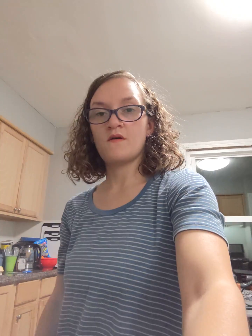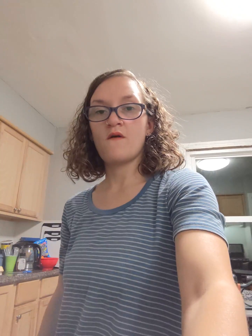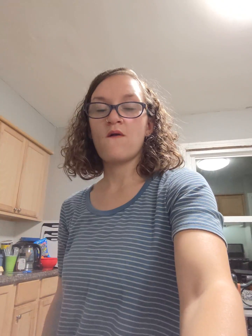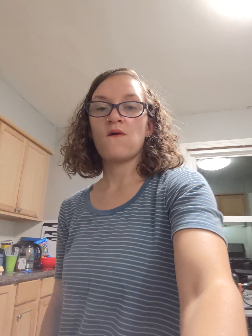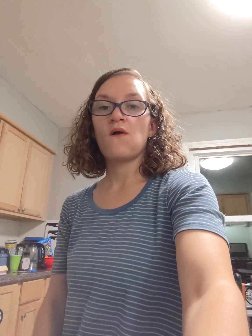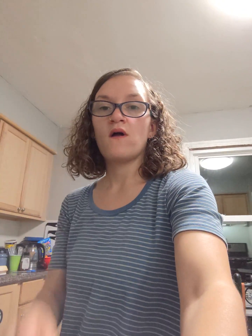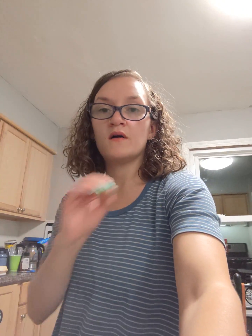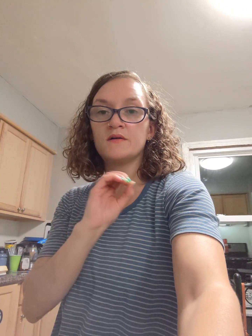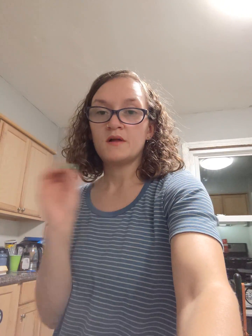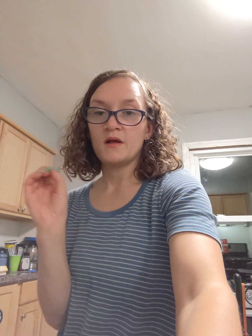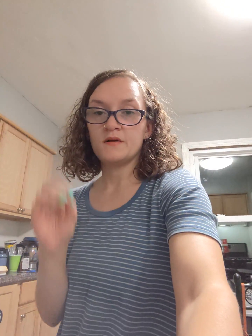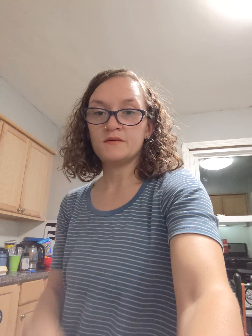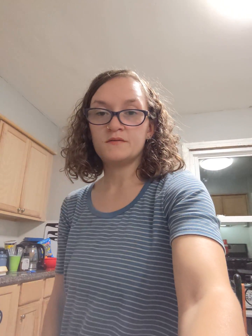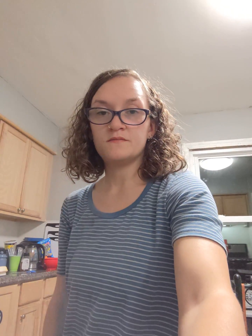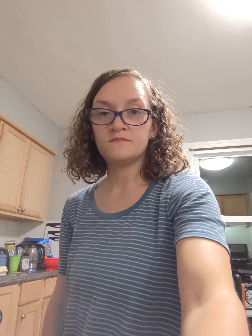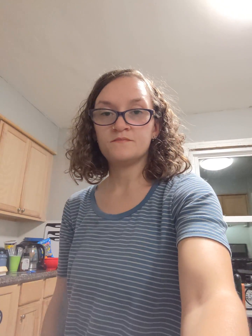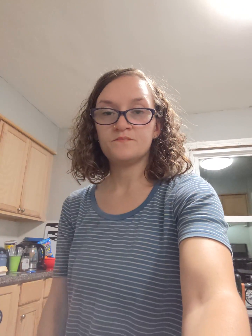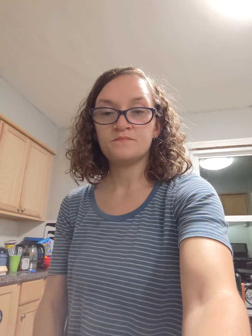none